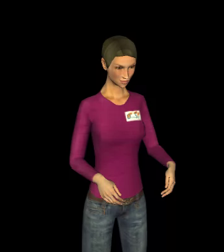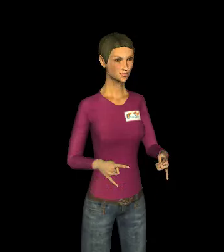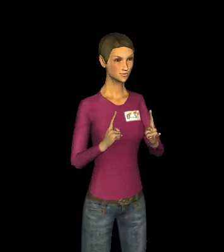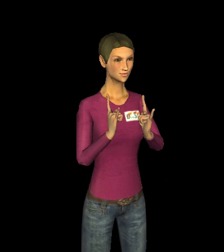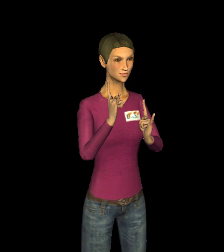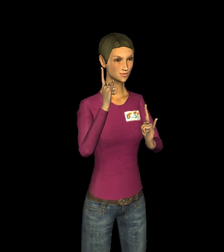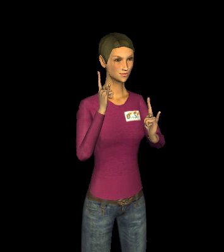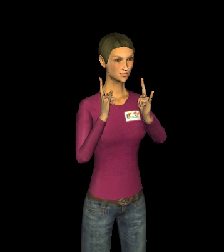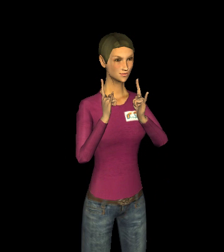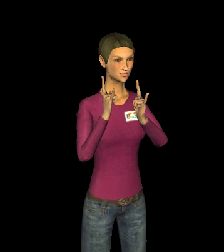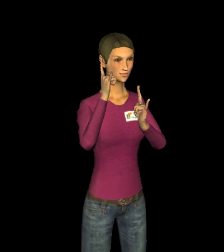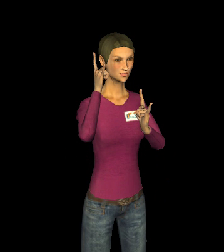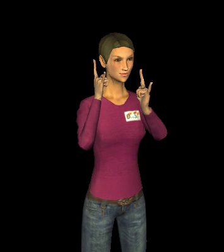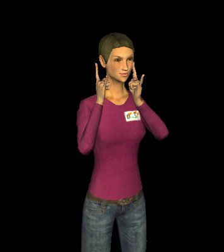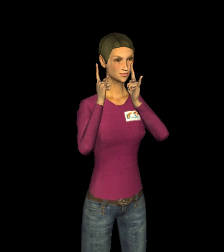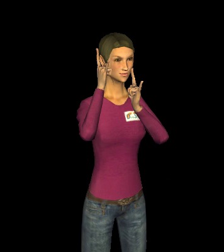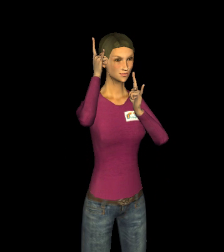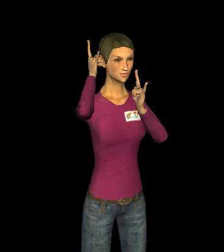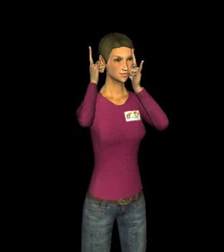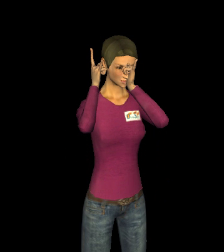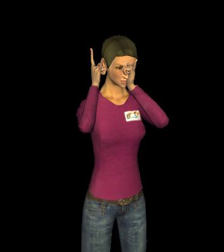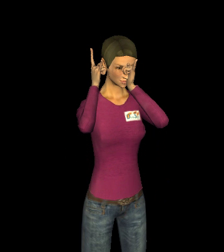قصة